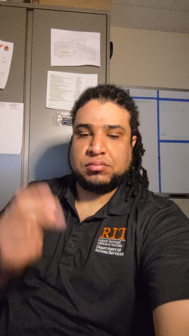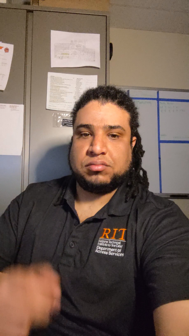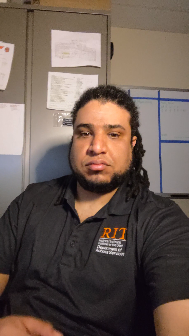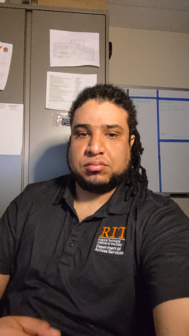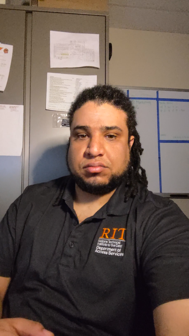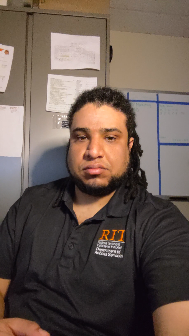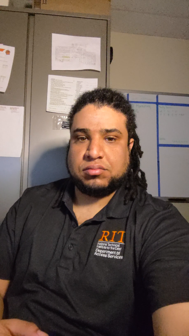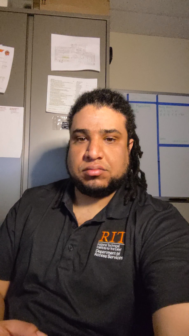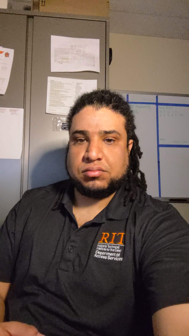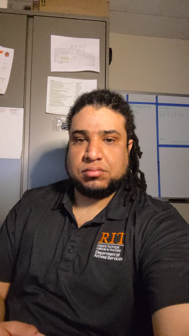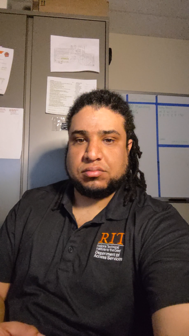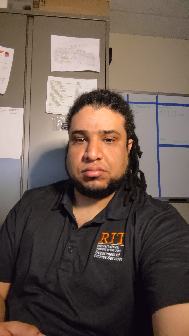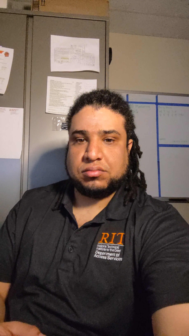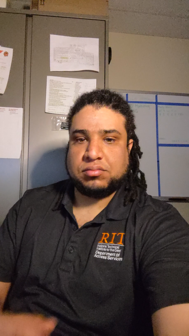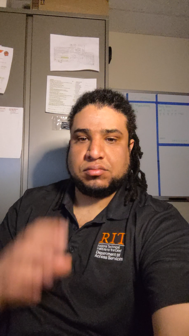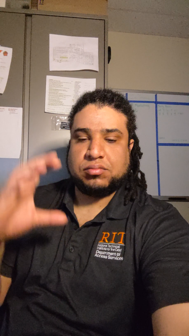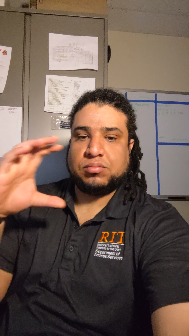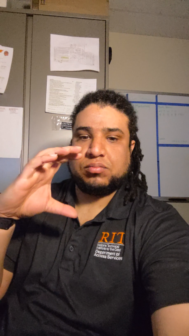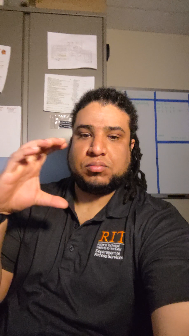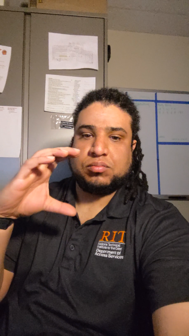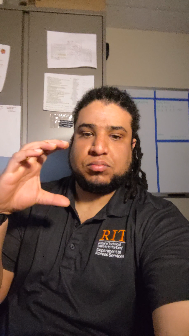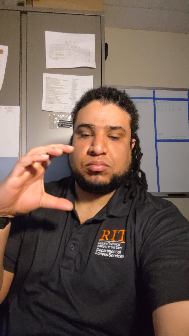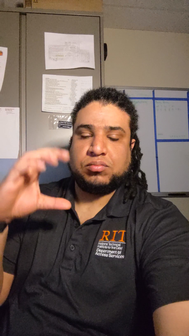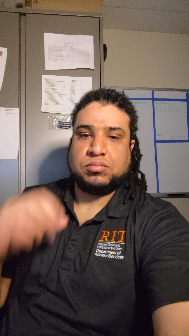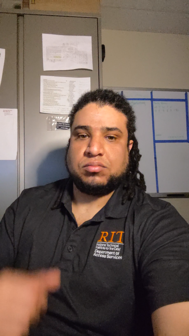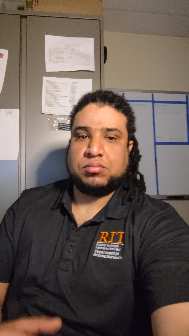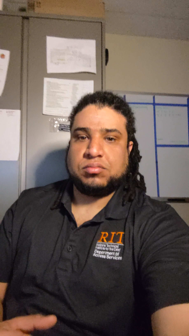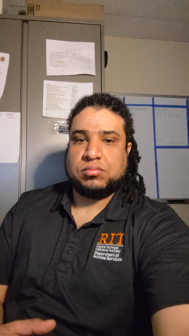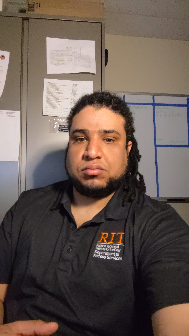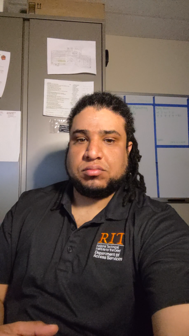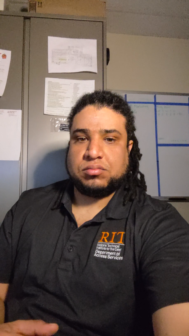ball